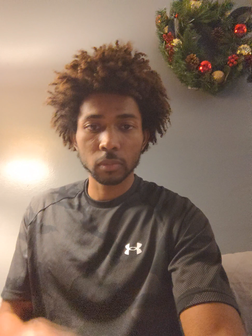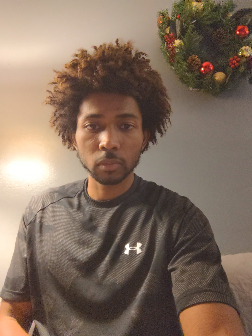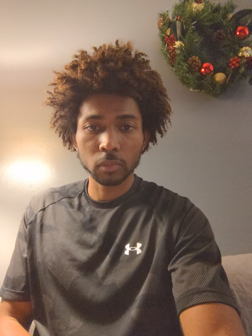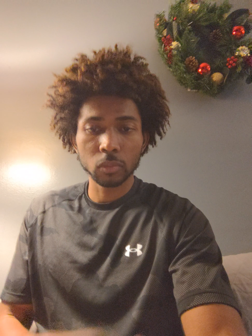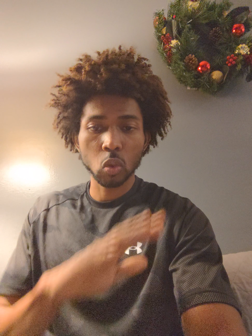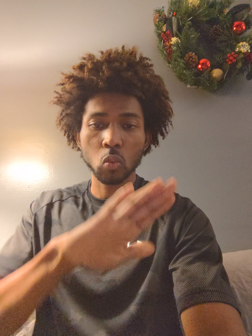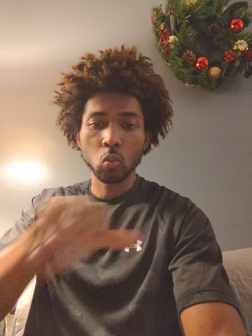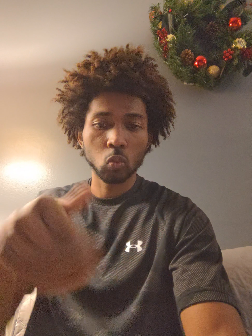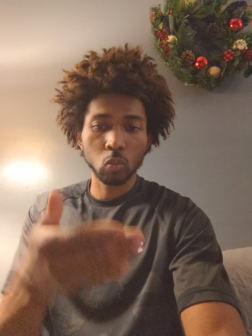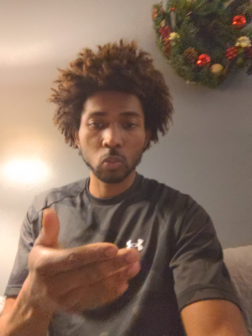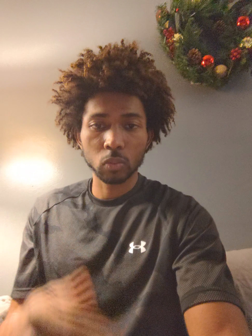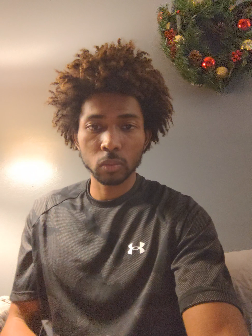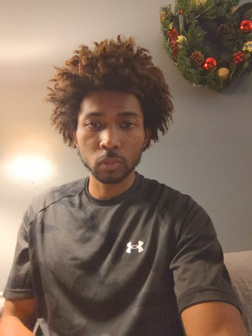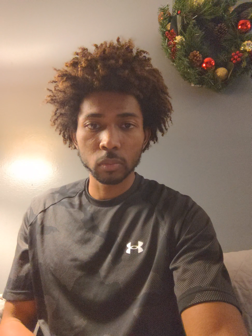all